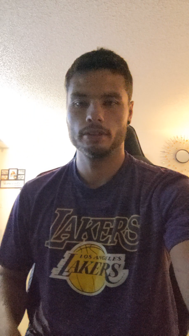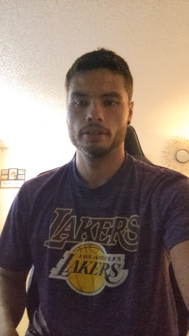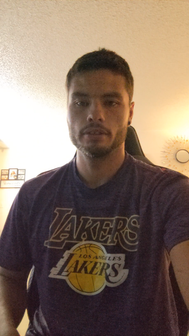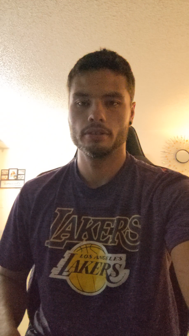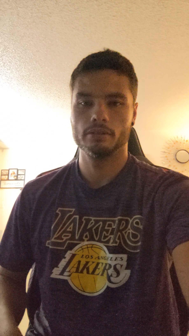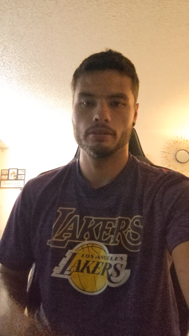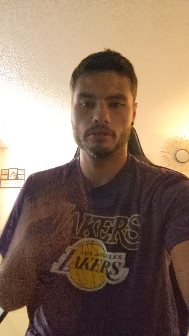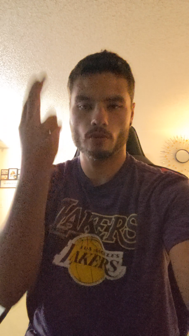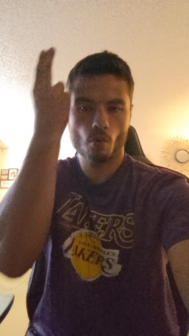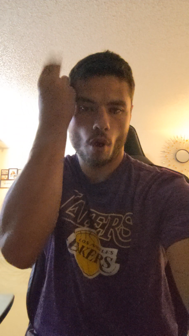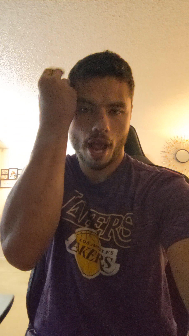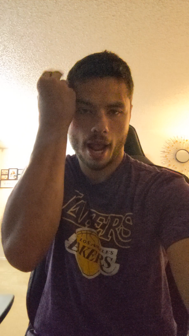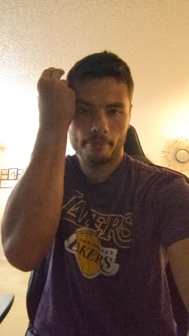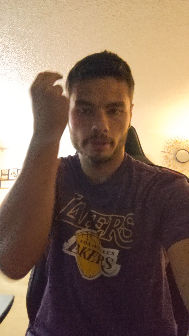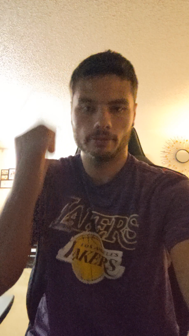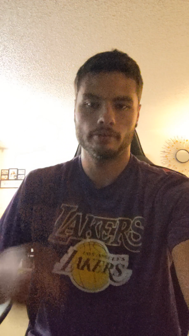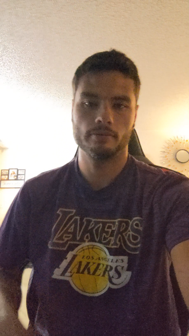rabbit